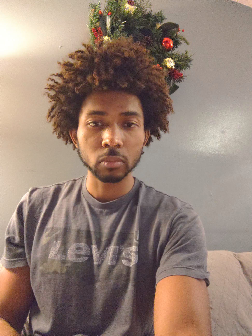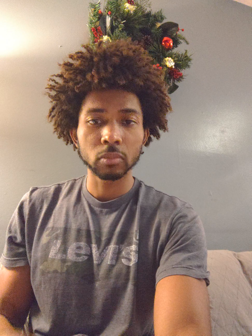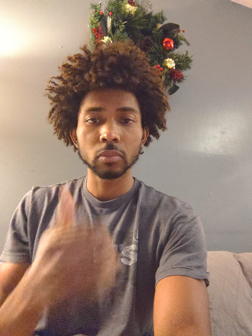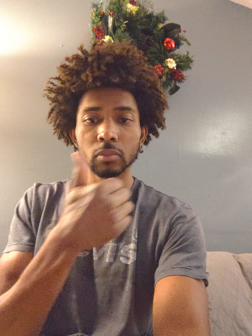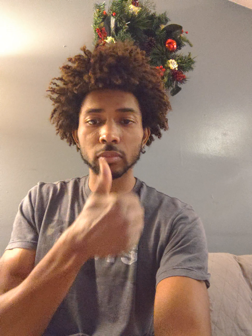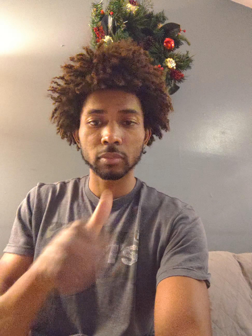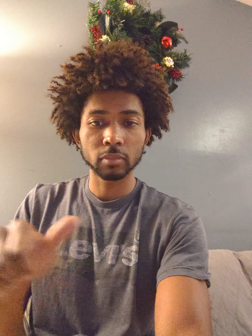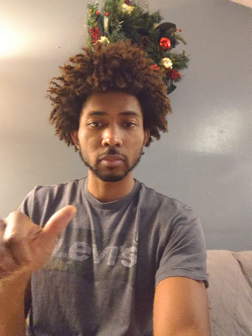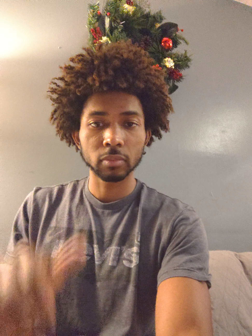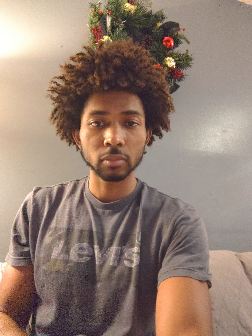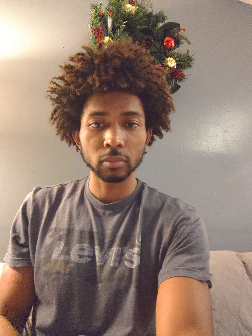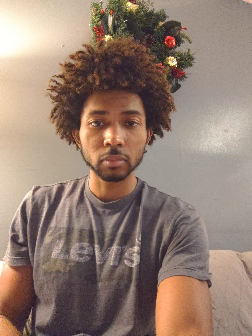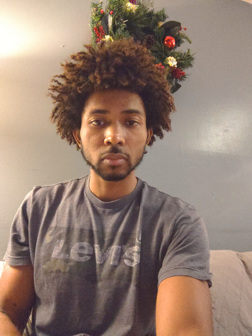any